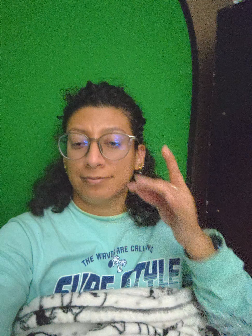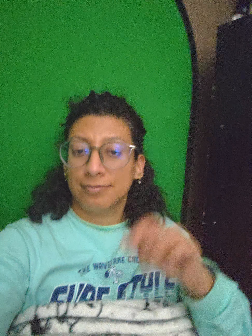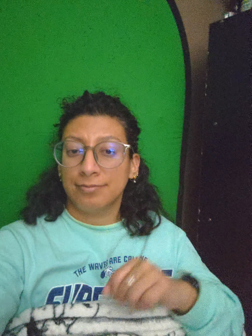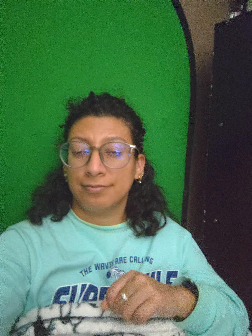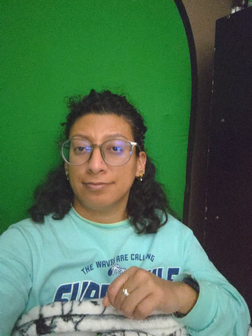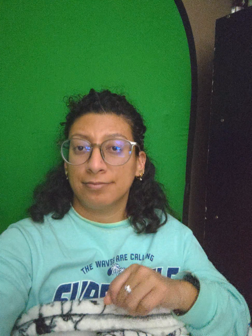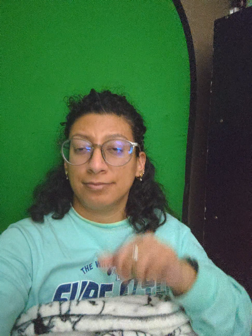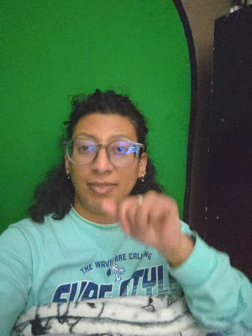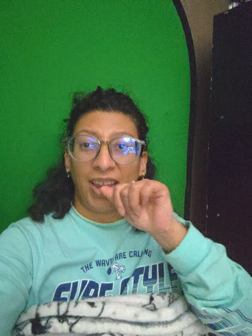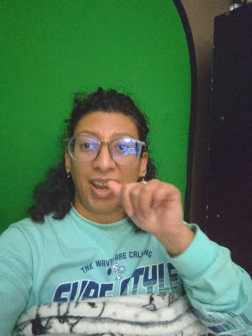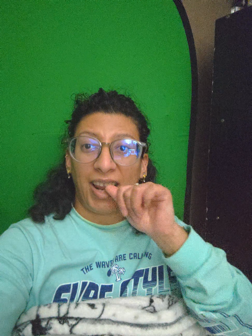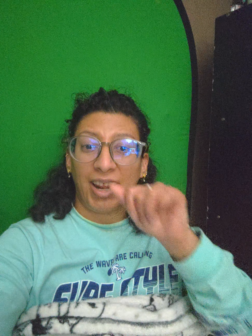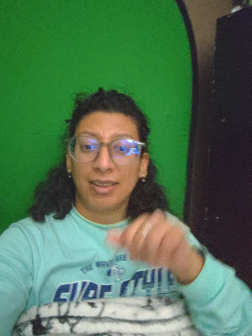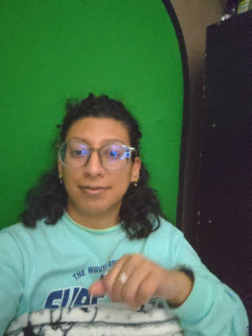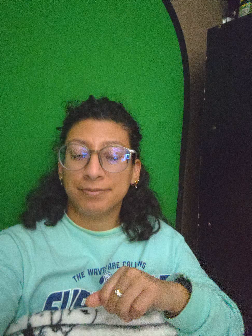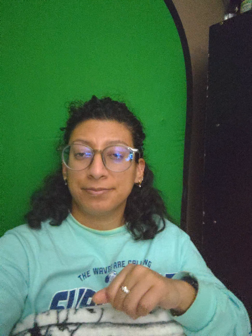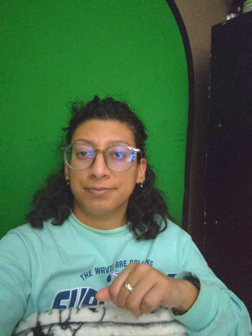nuts